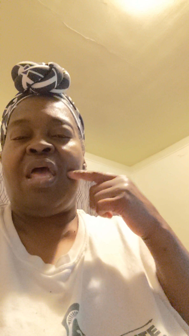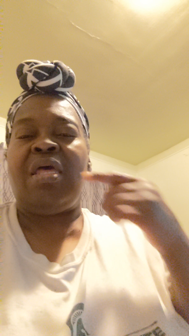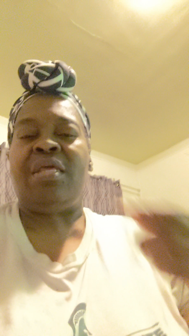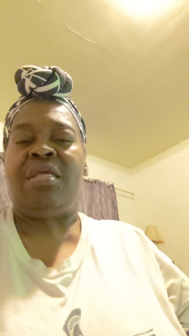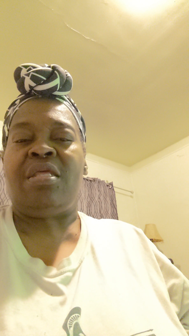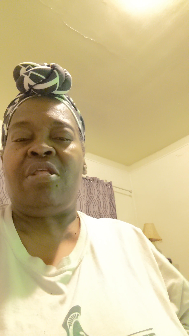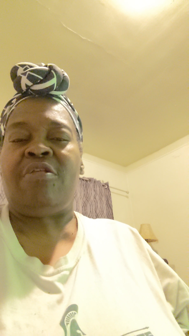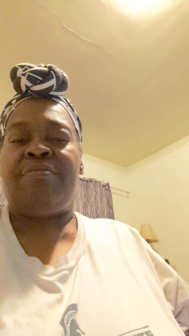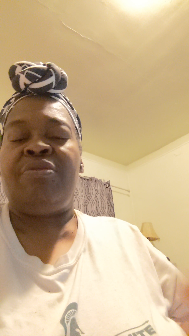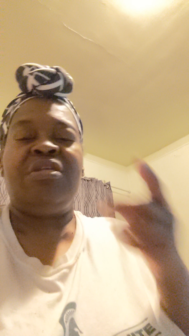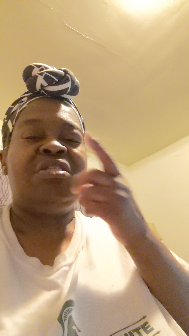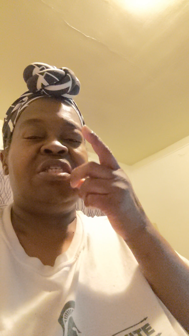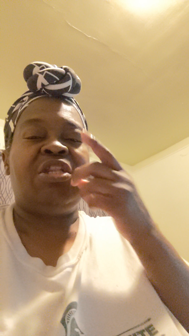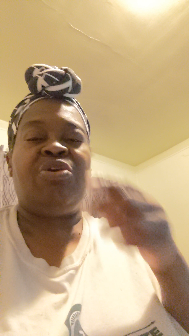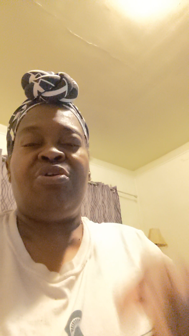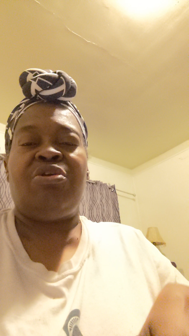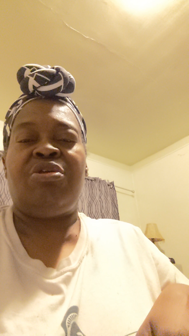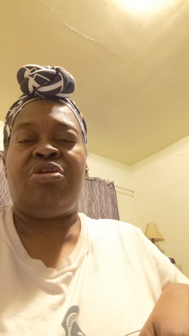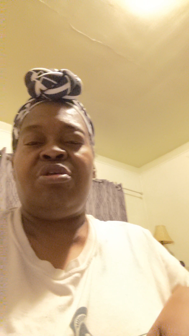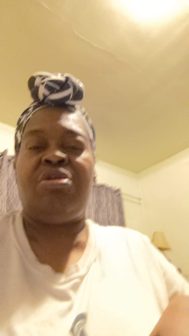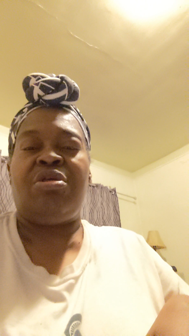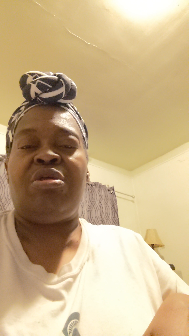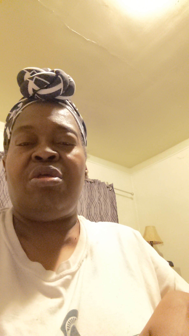dinner